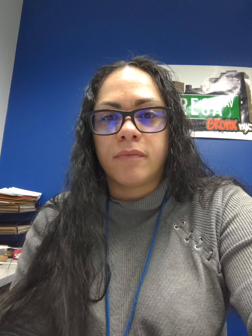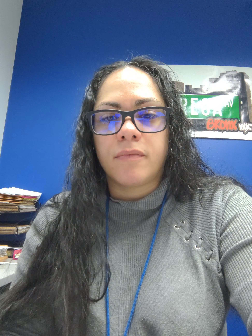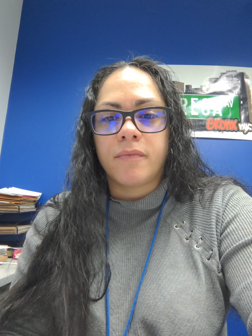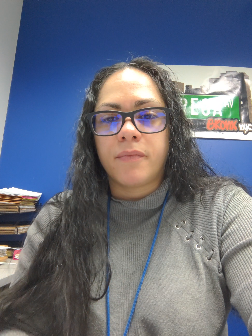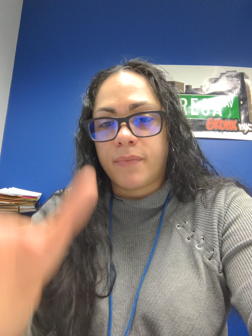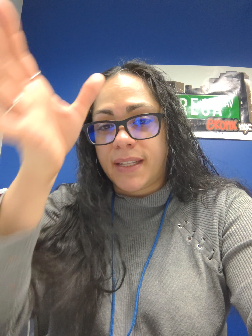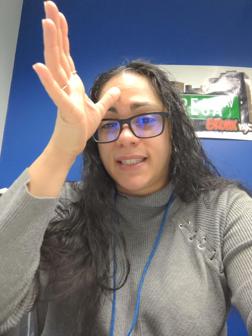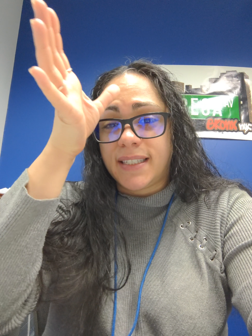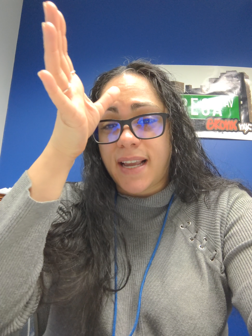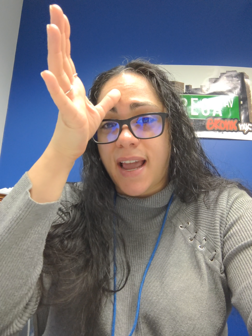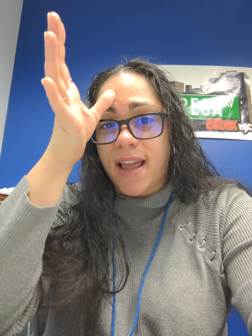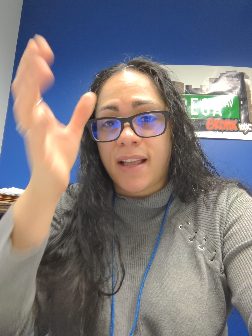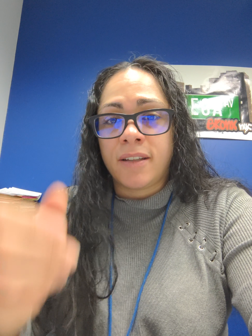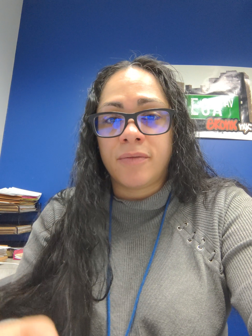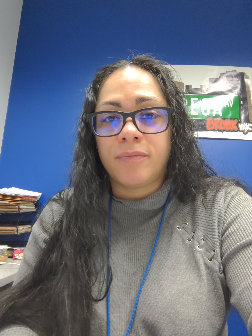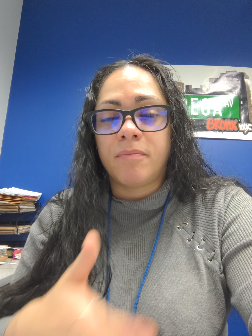dad